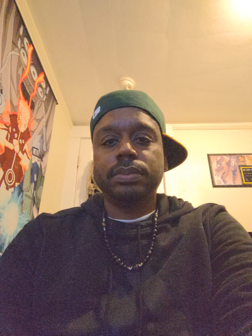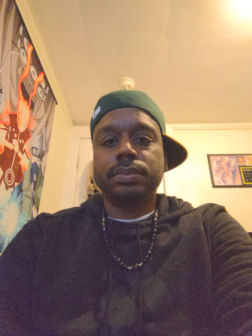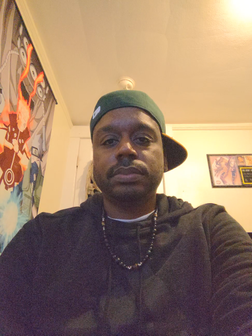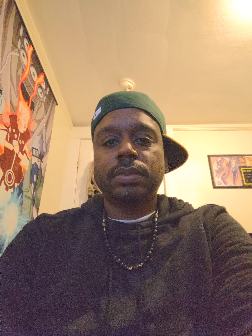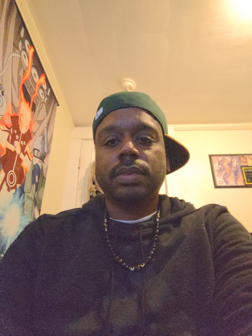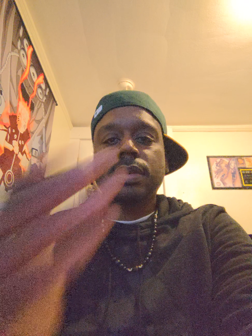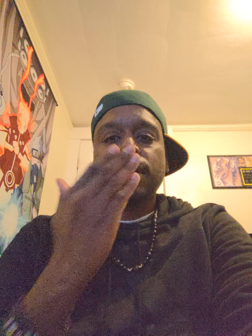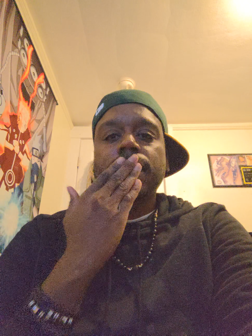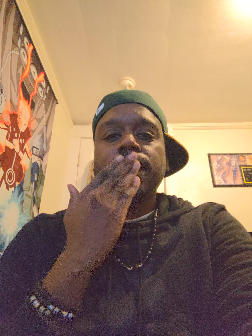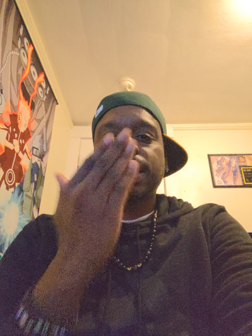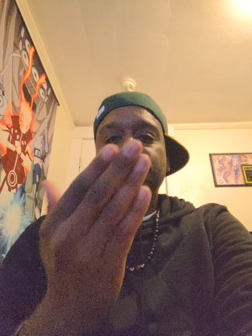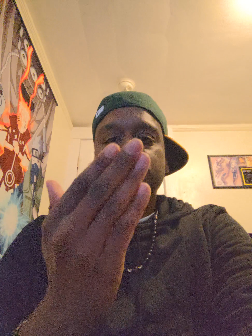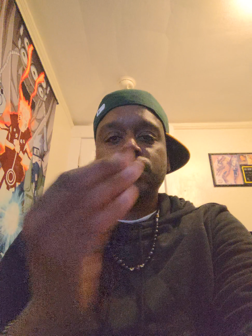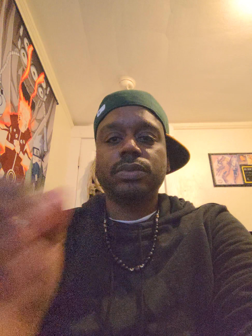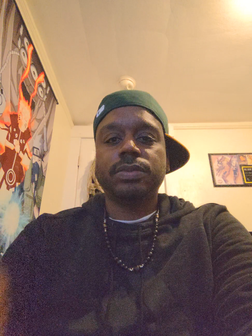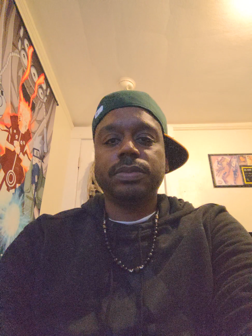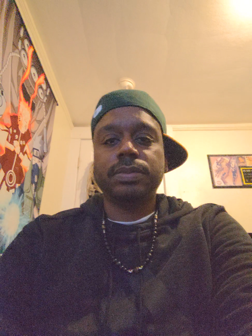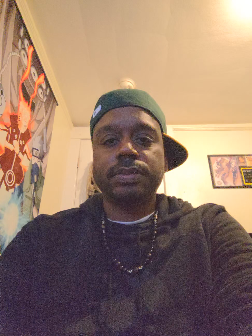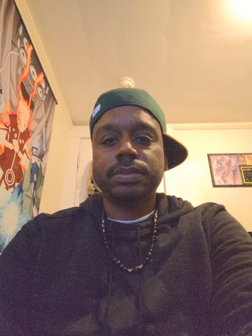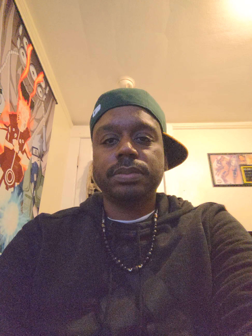thank you